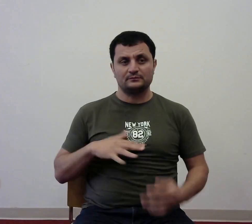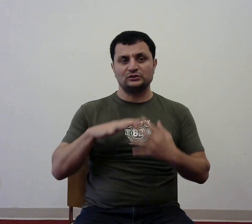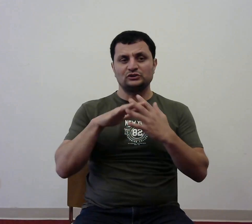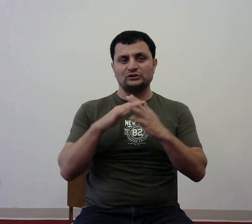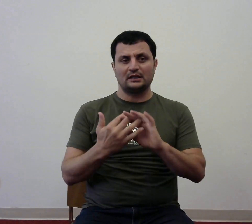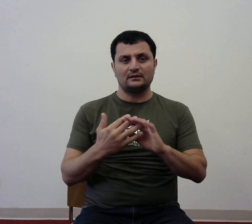kənd